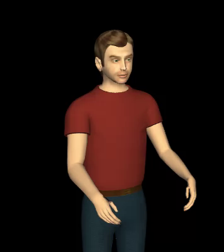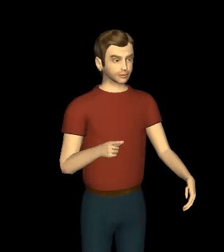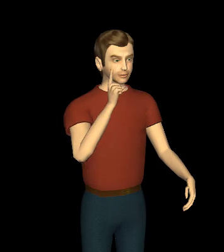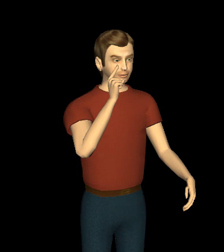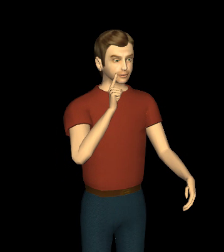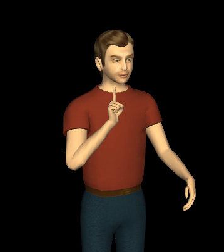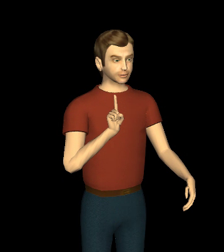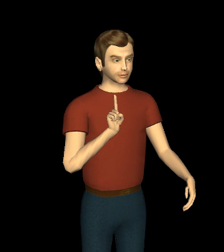والدين